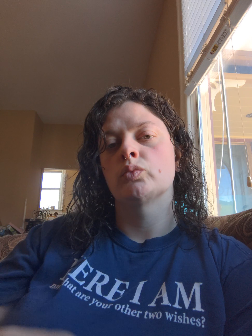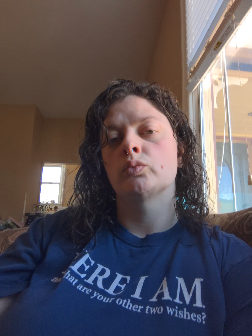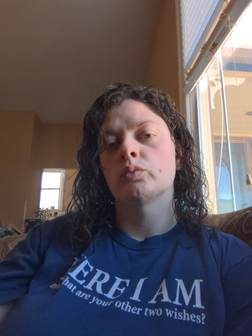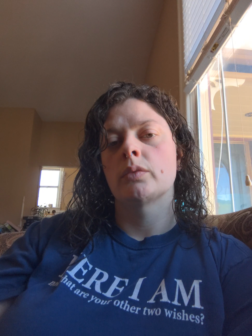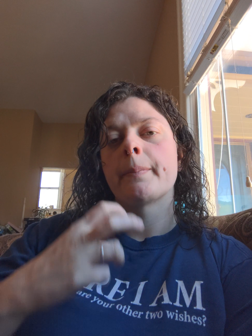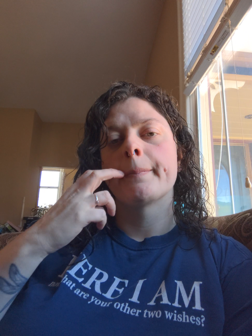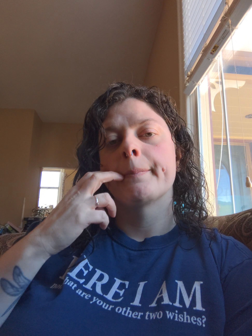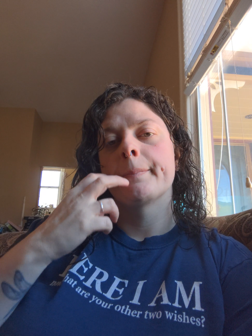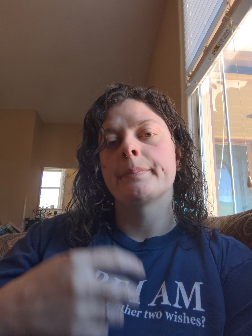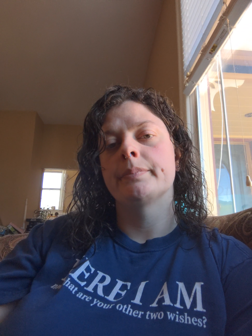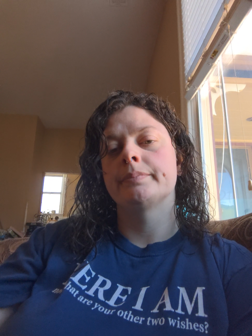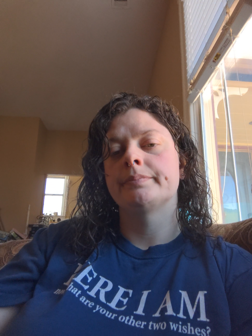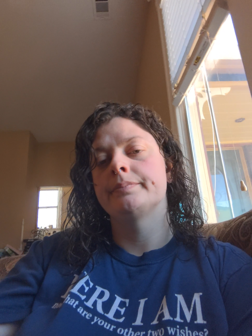gum